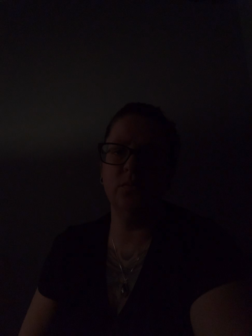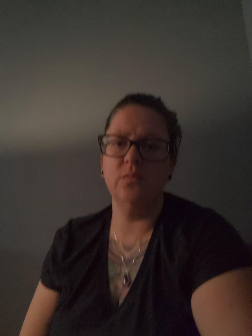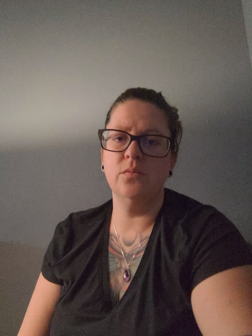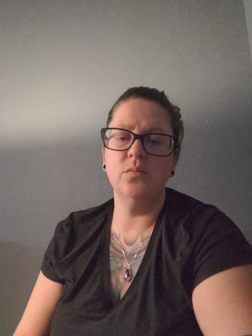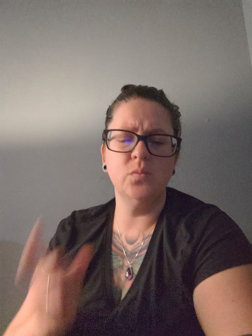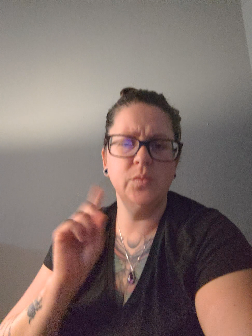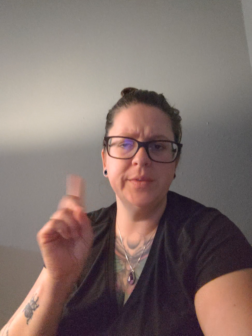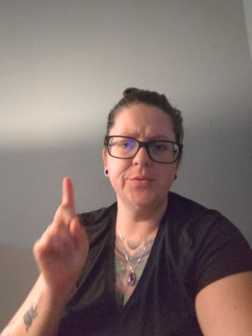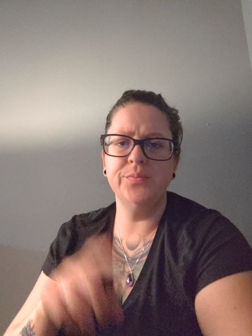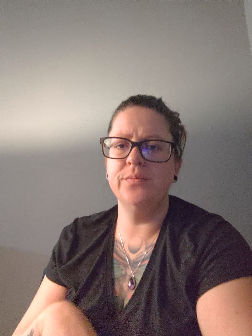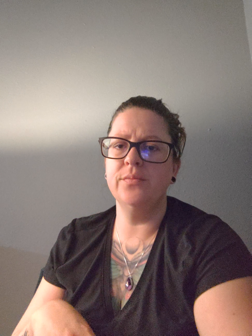where